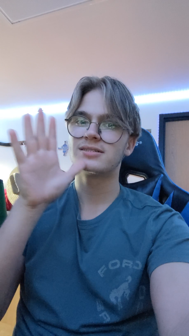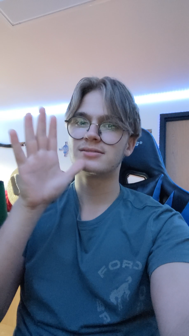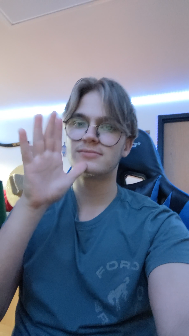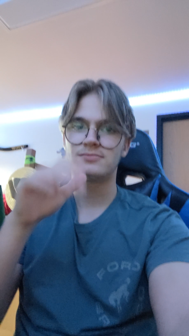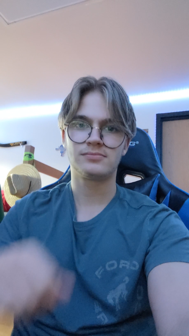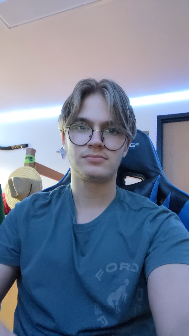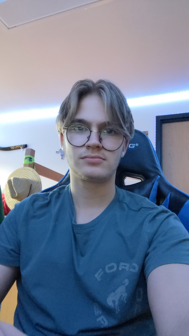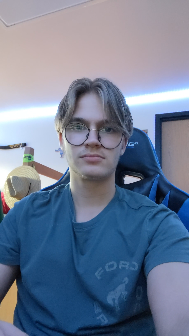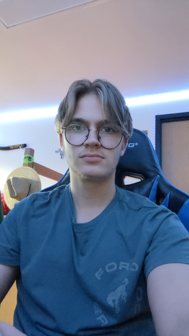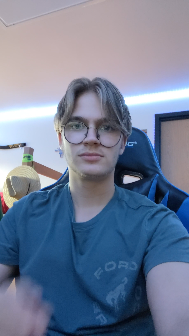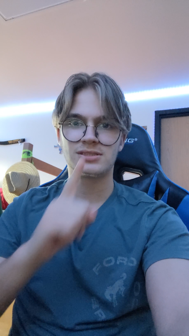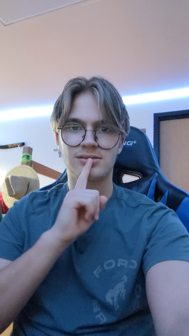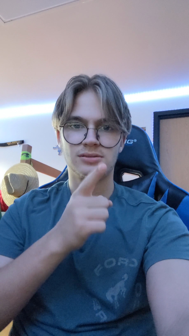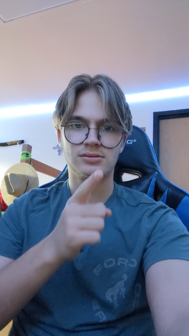is